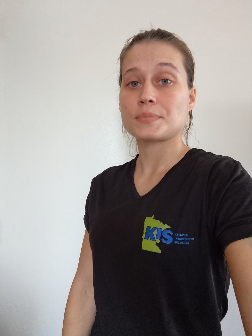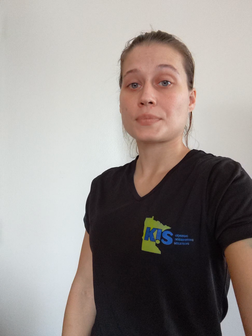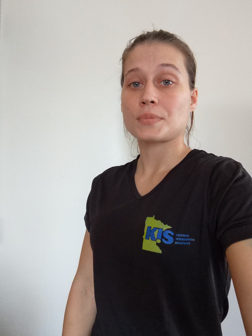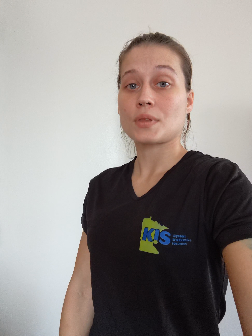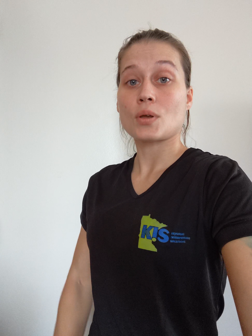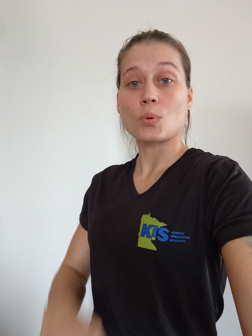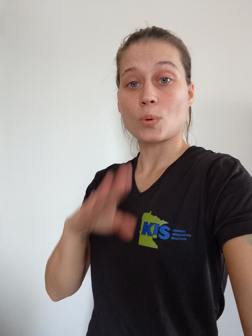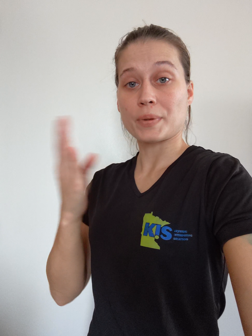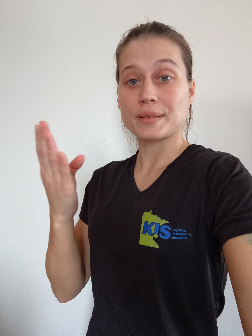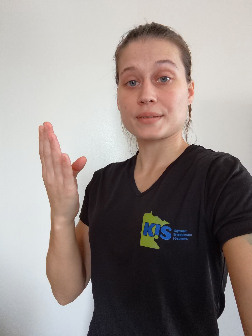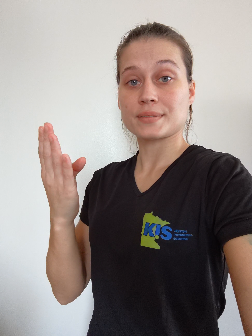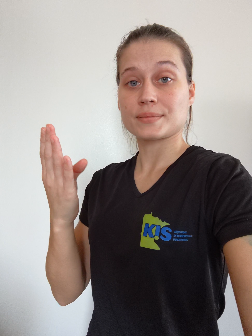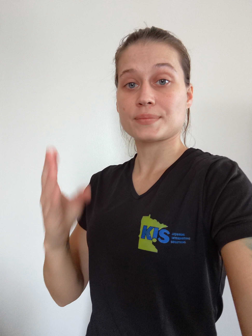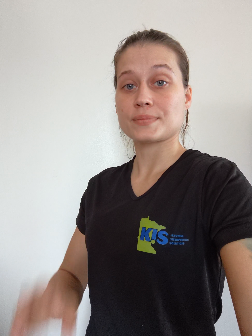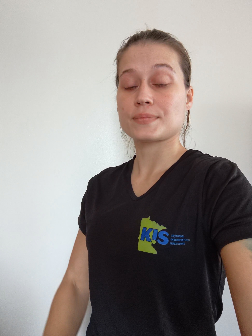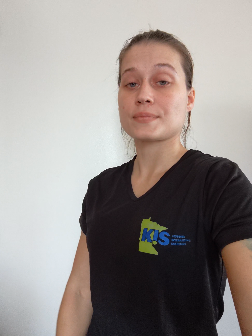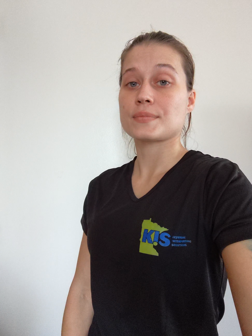open